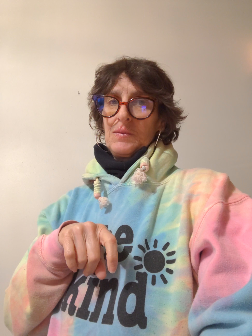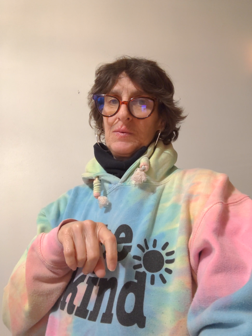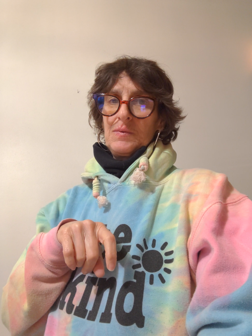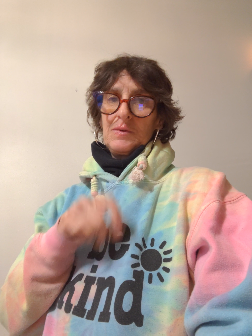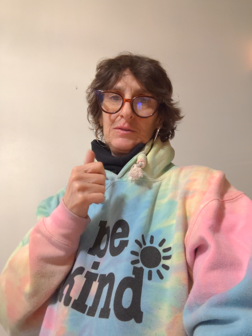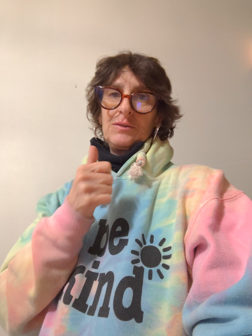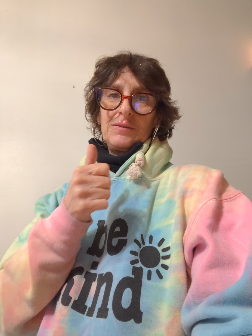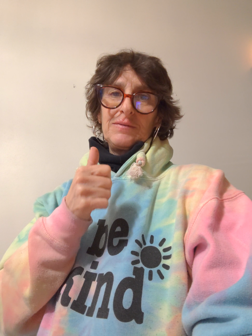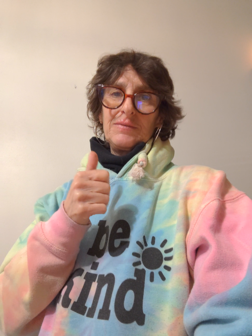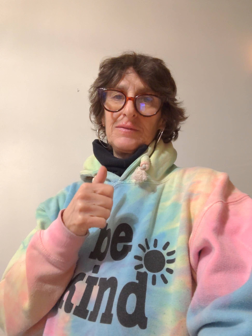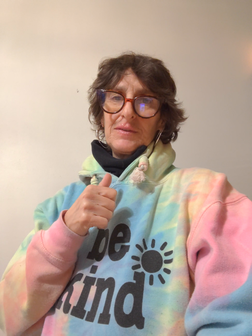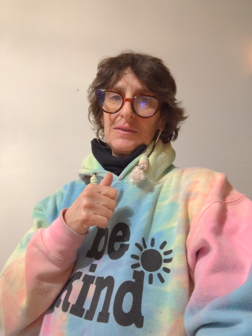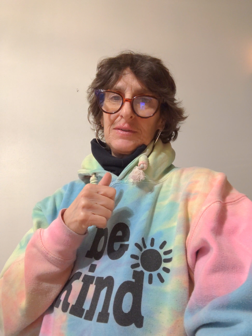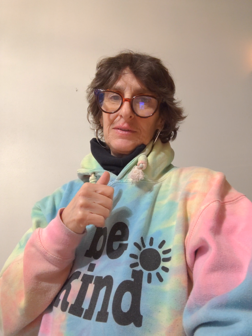yourself